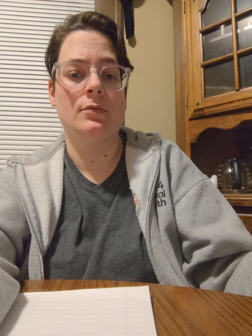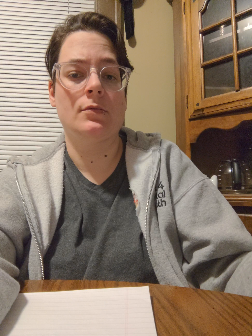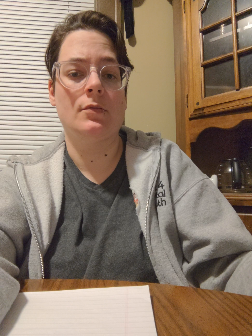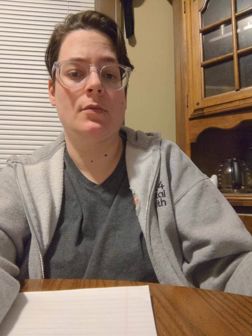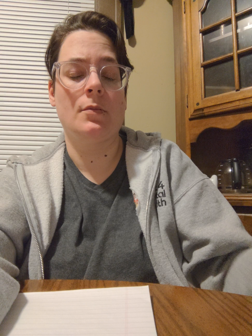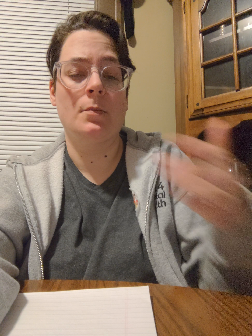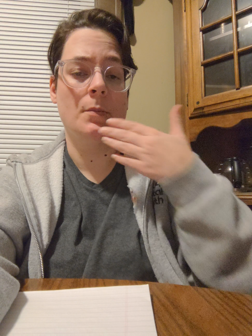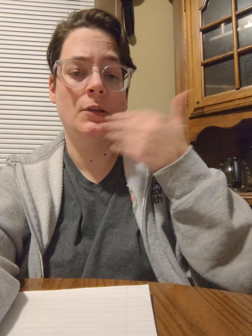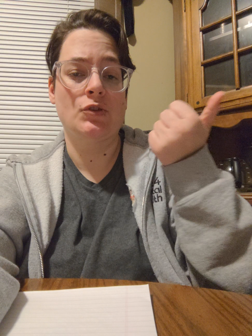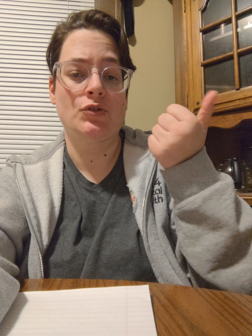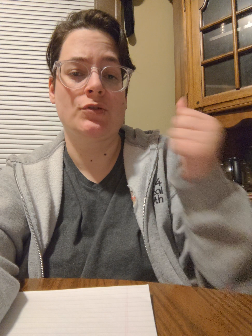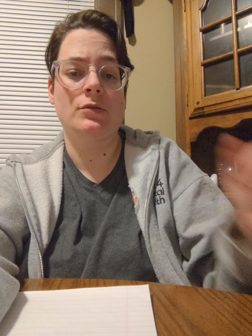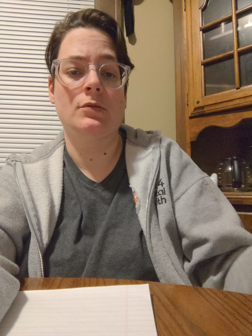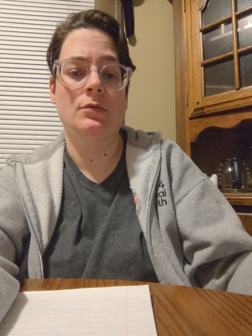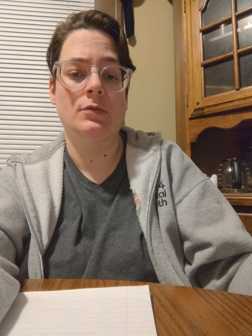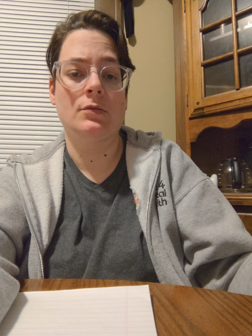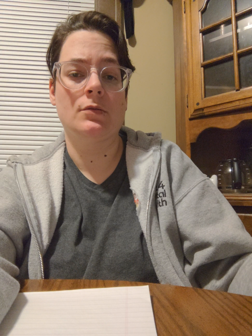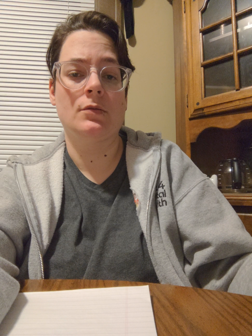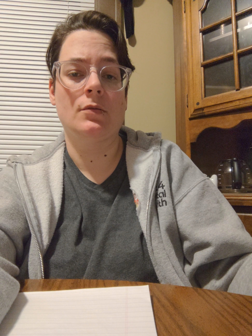better